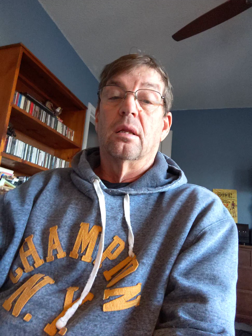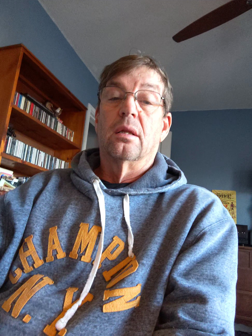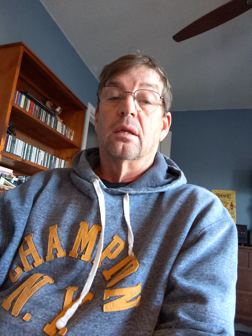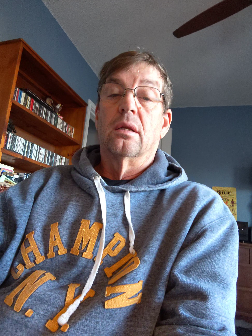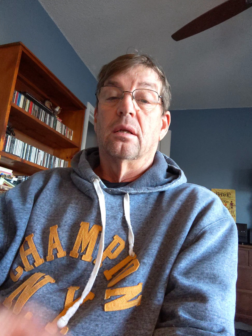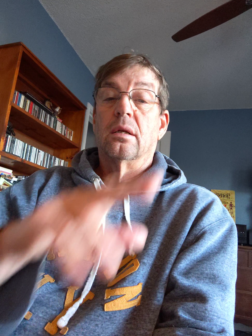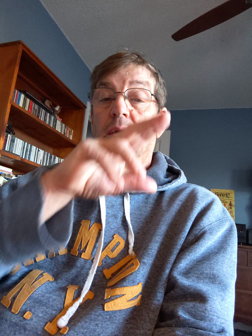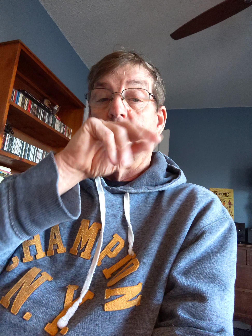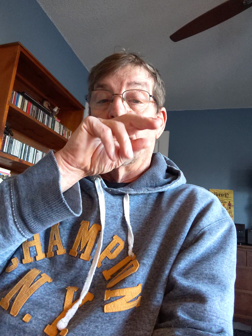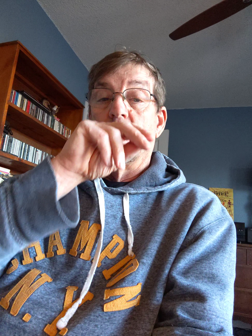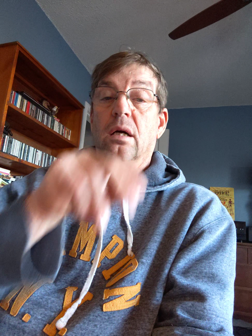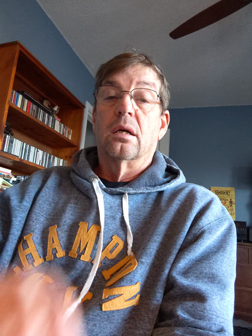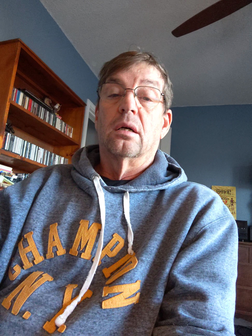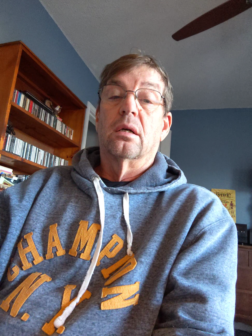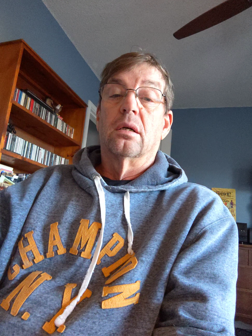duck